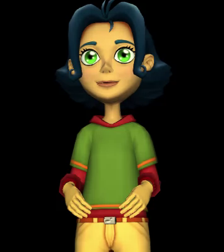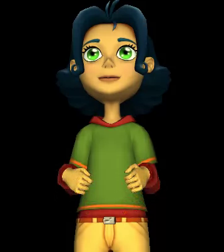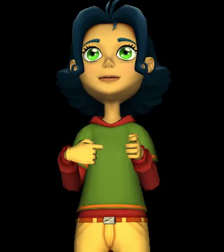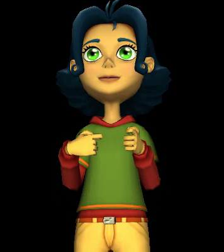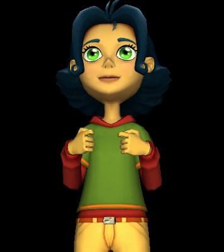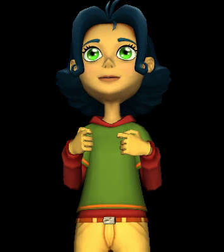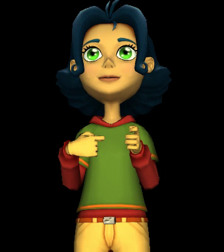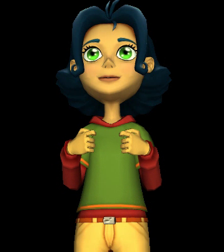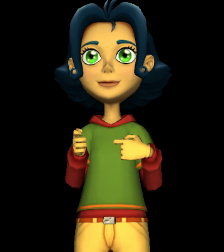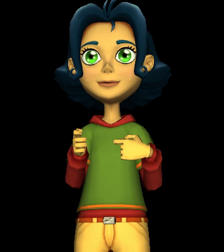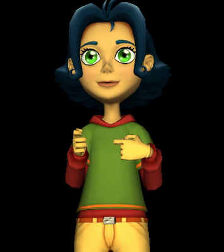تجارة